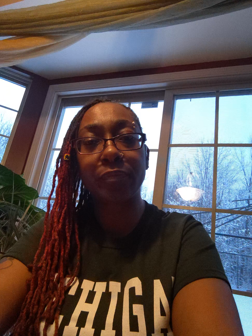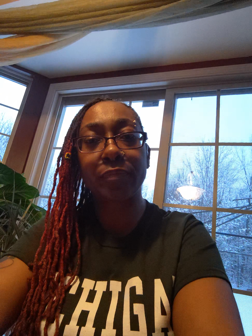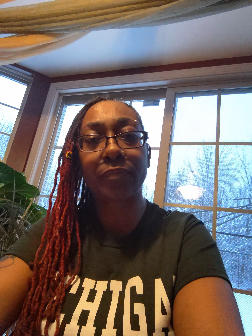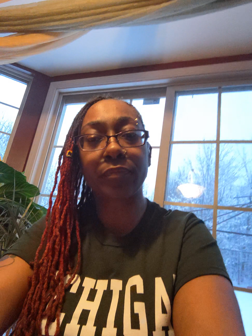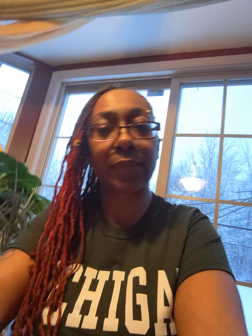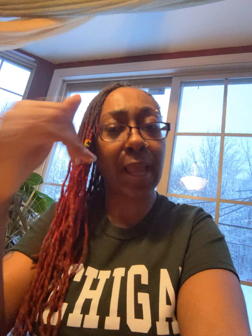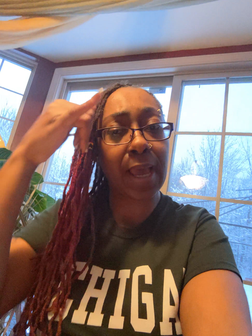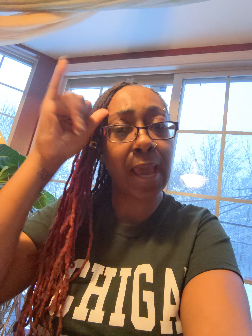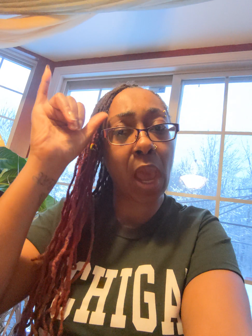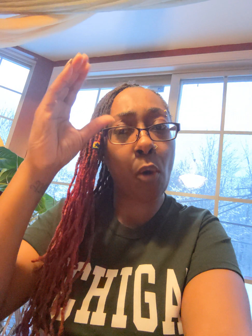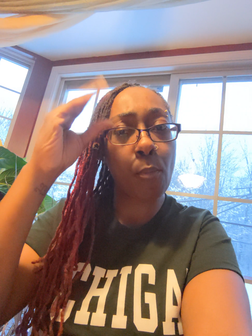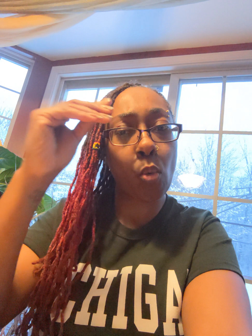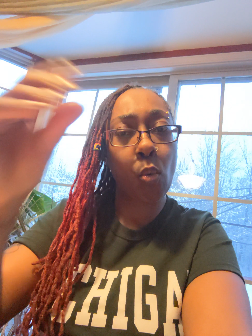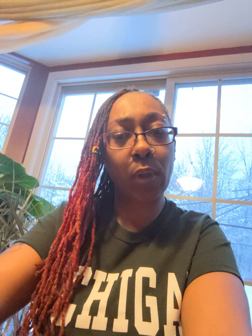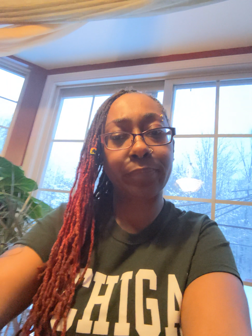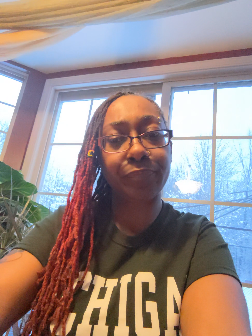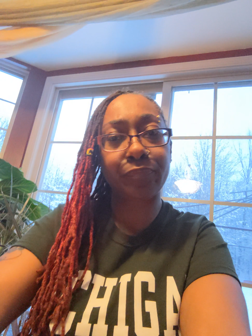cowboy